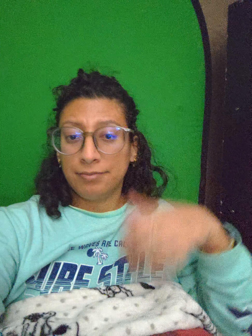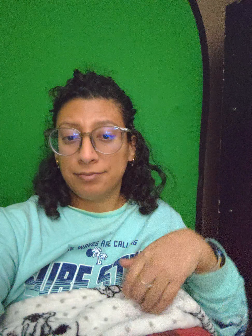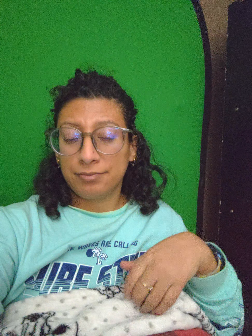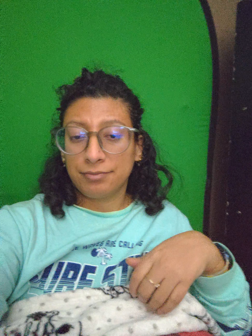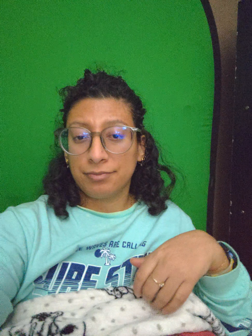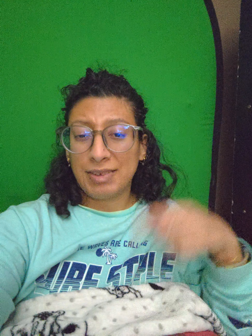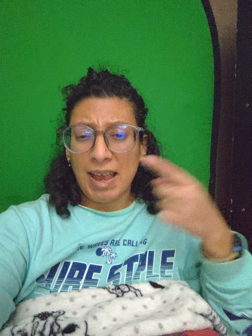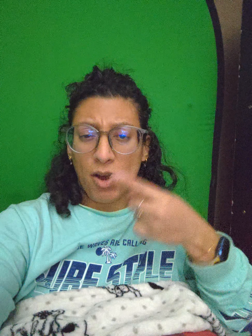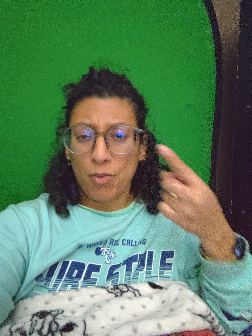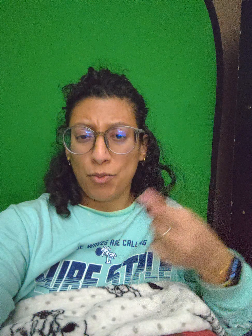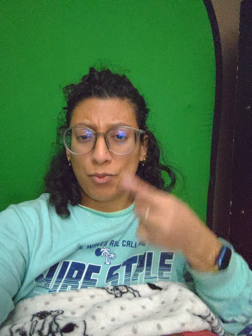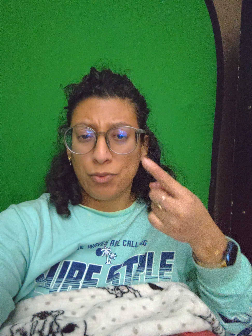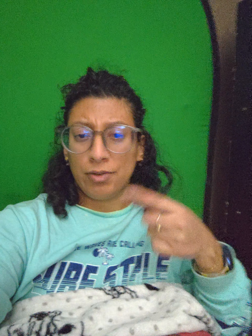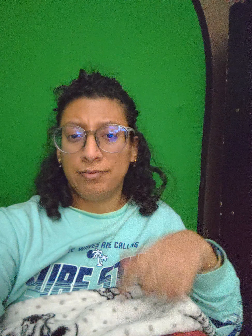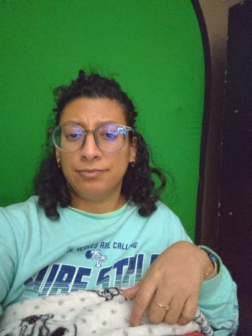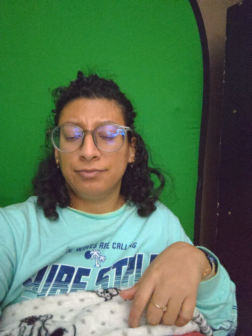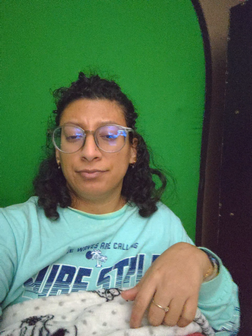owie